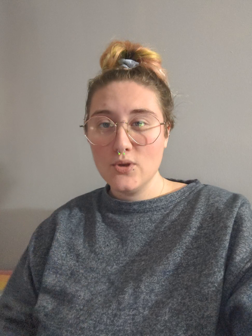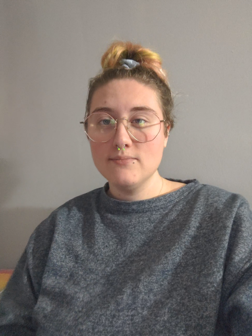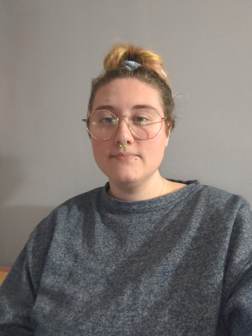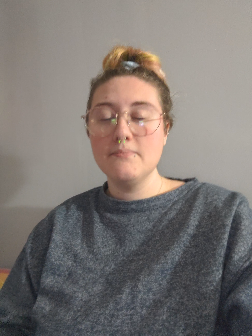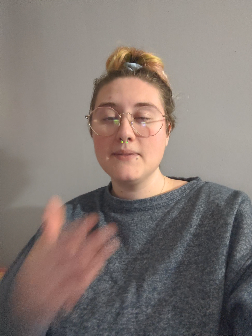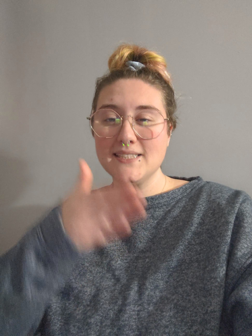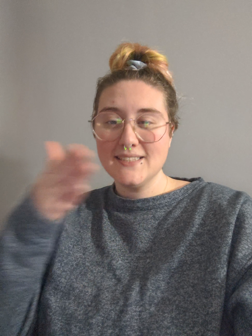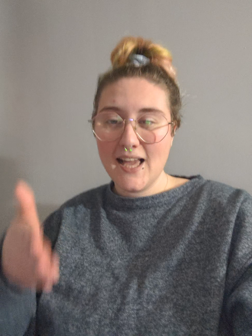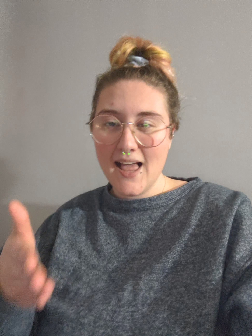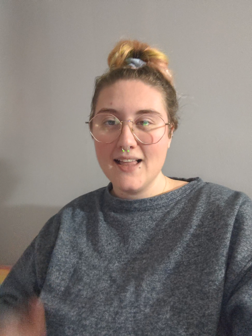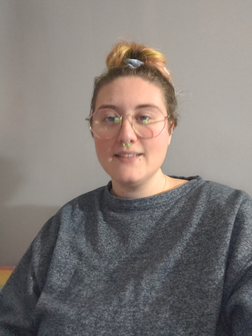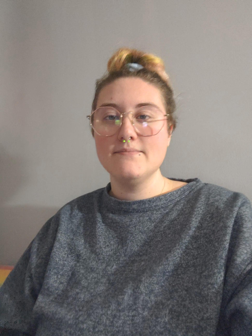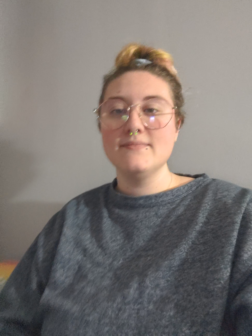beside